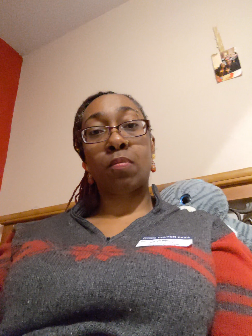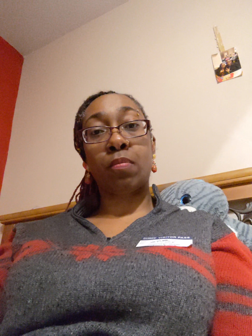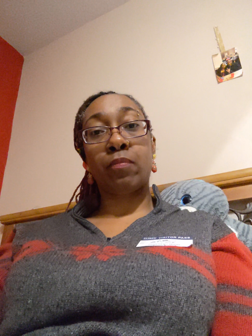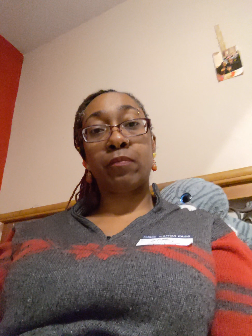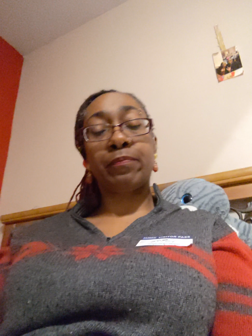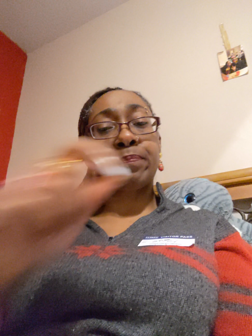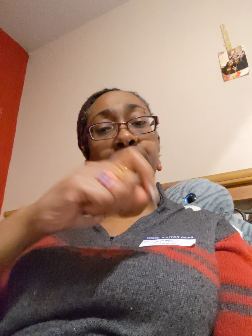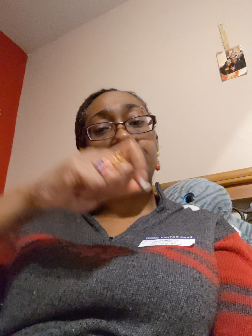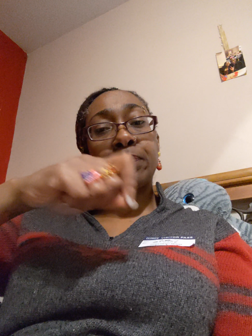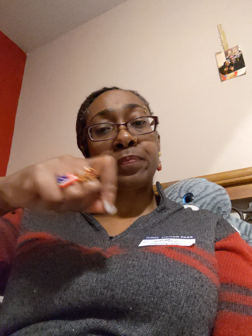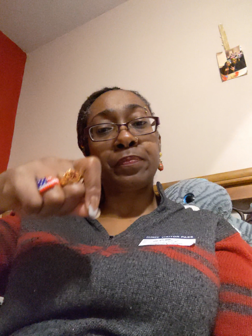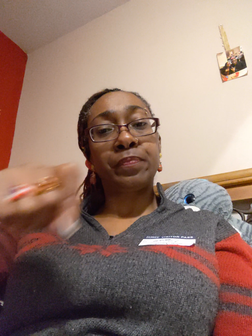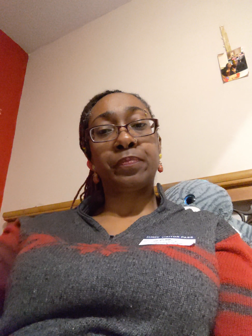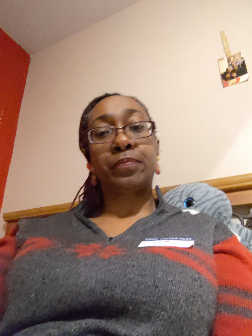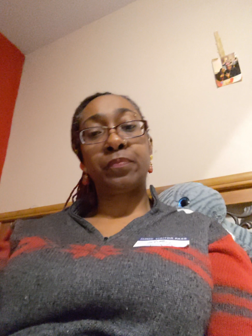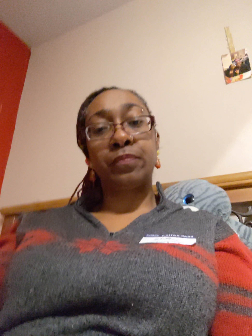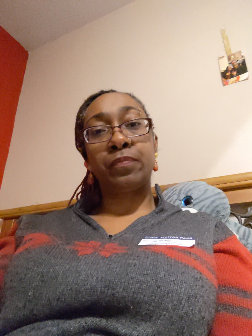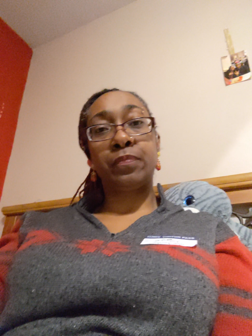pencil